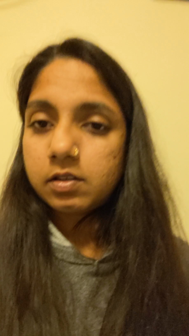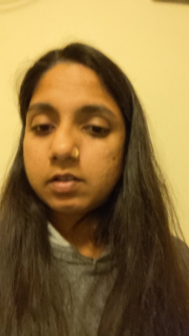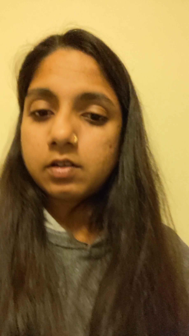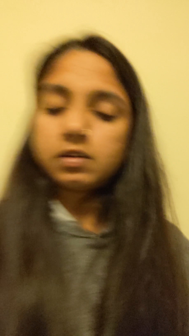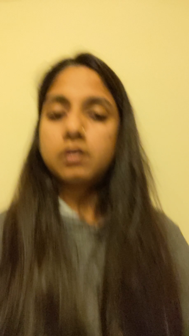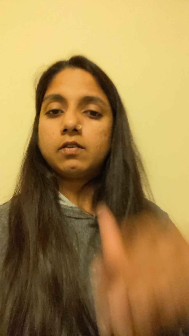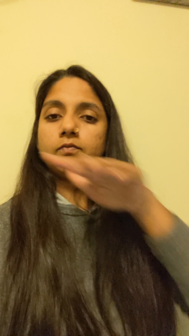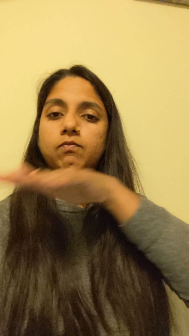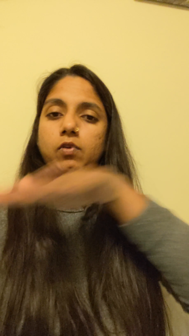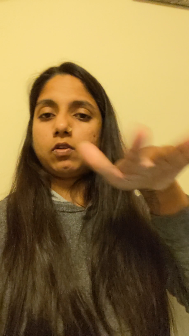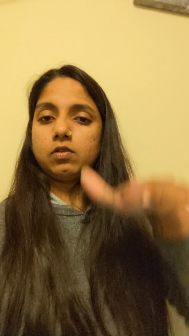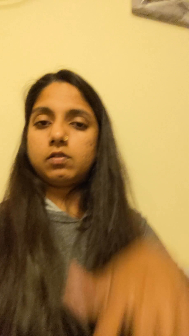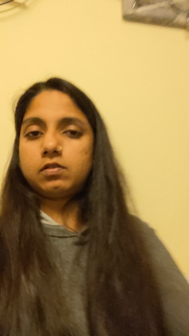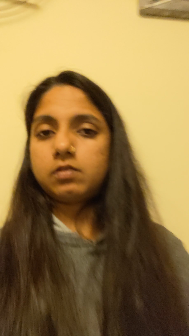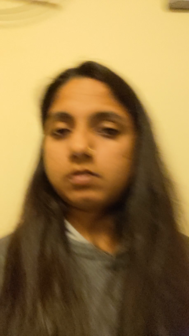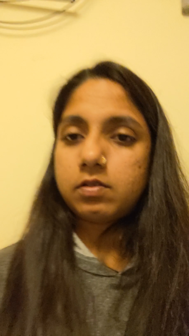full